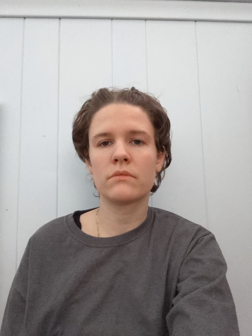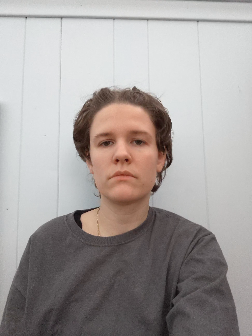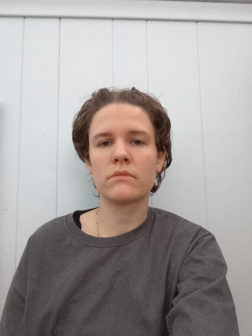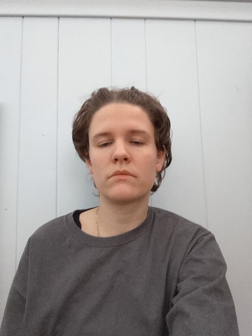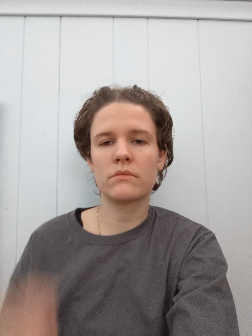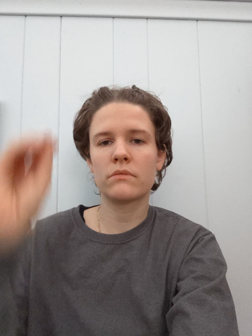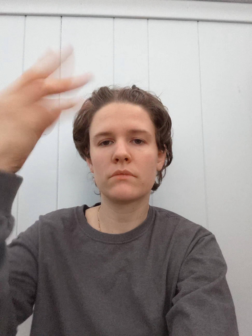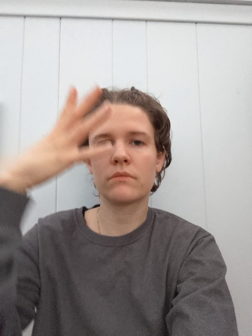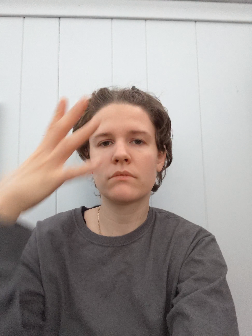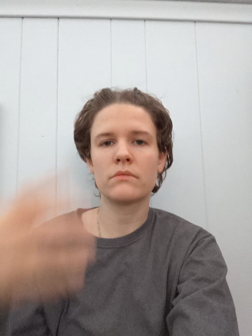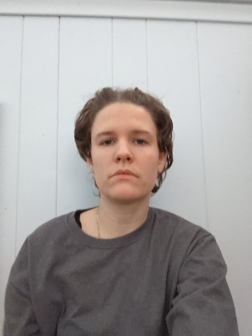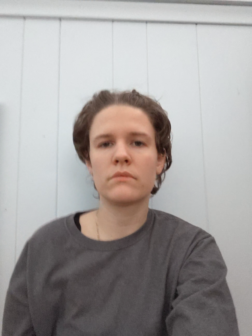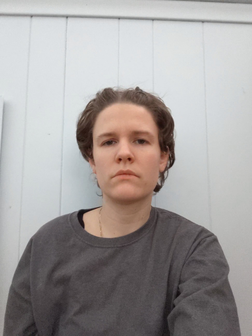sun